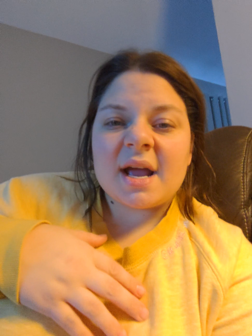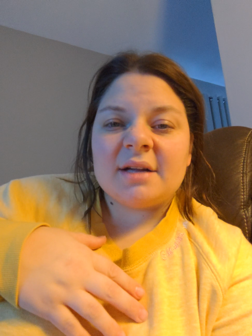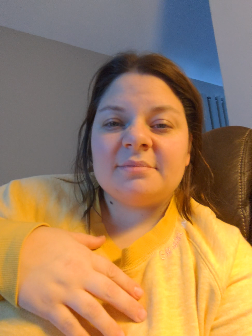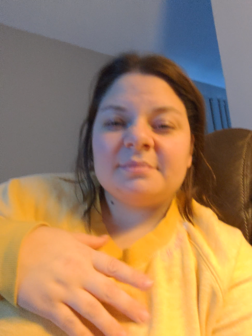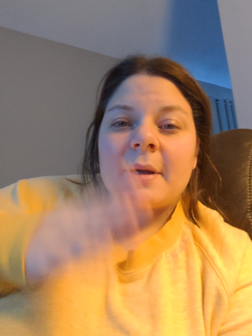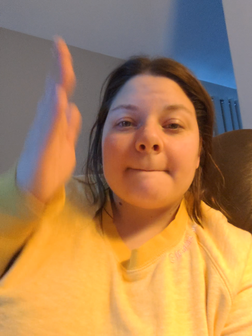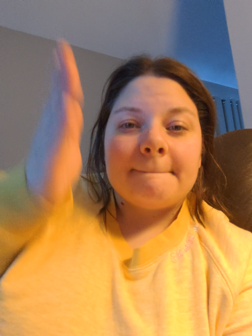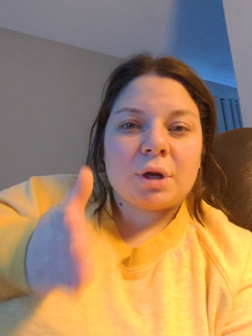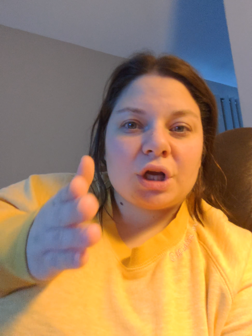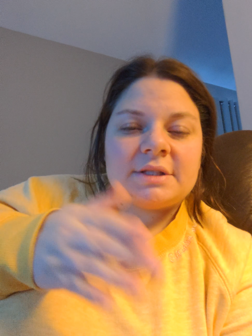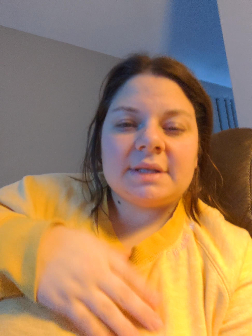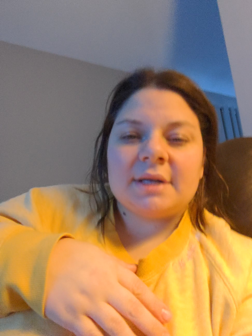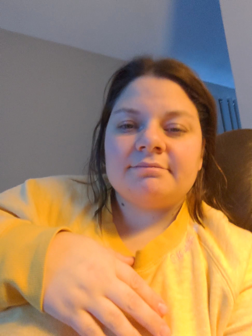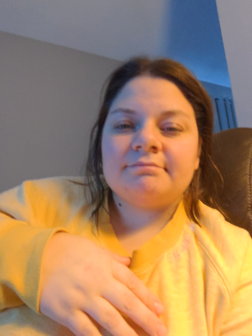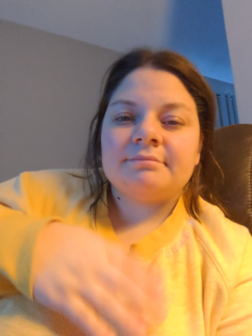person